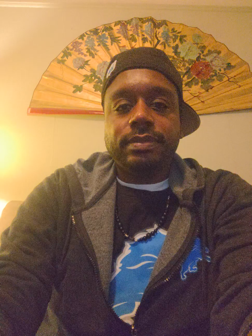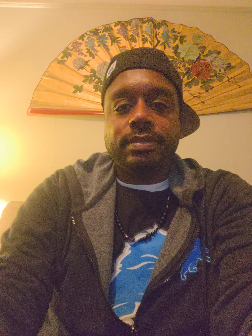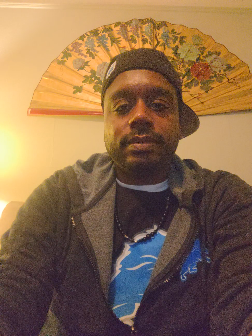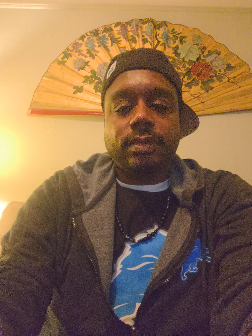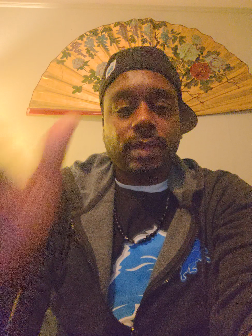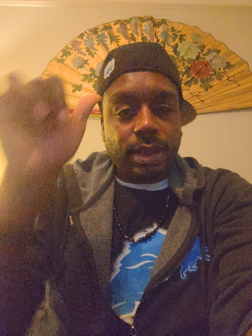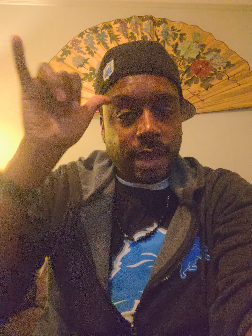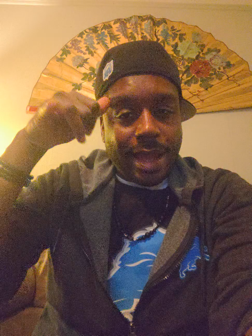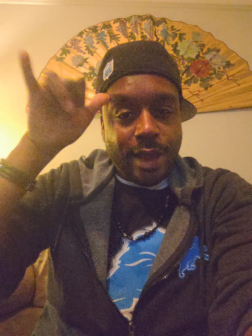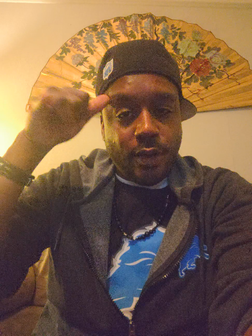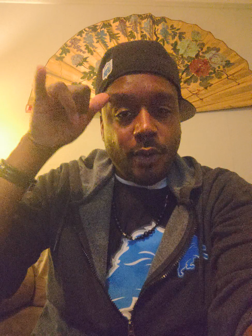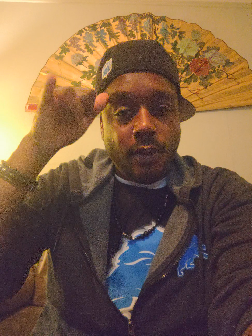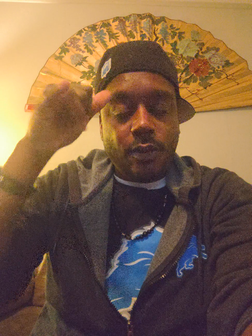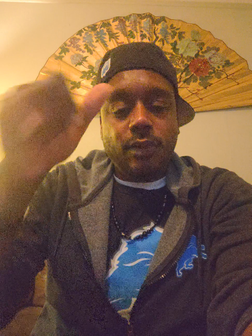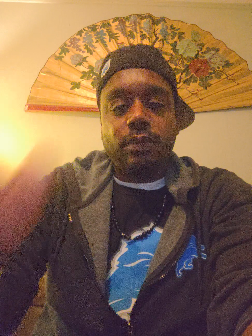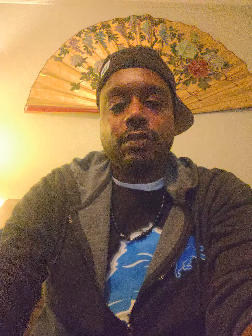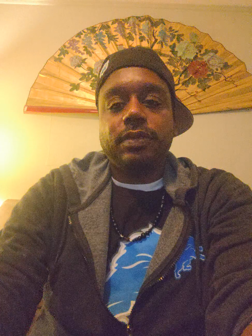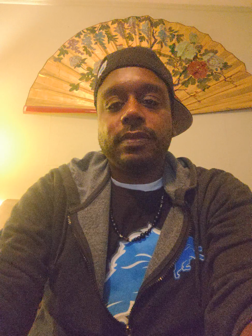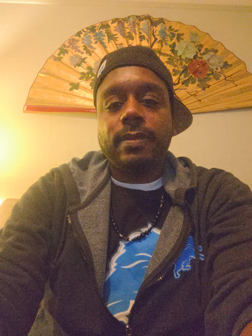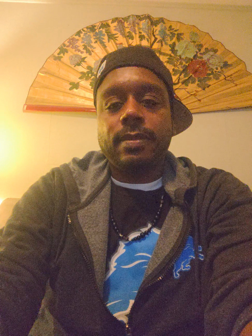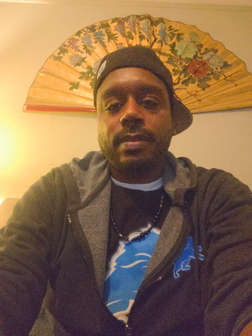cow